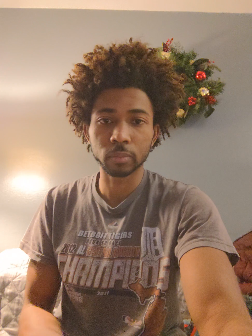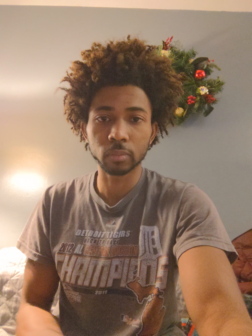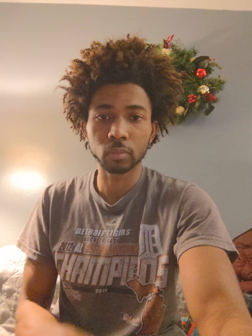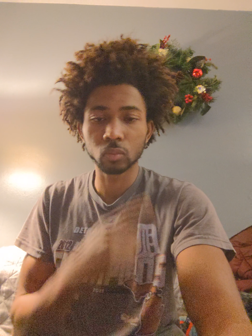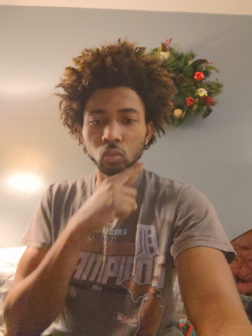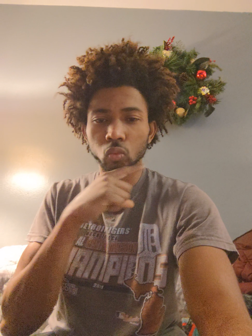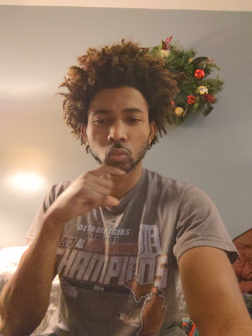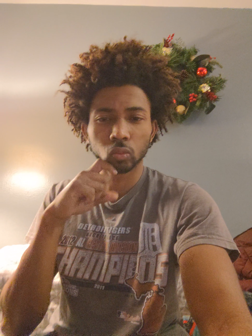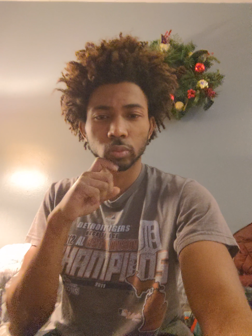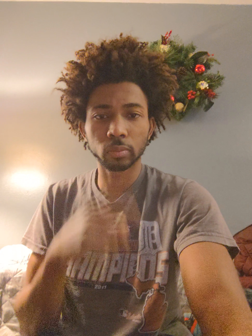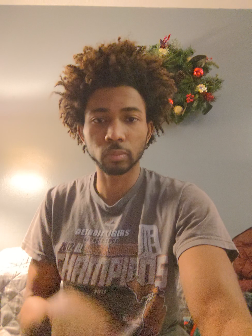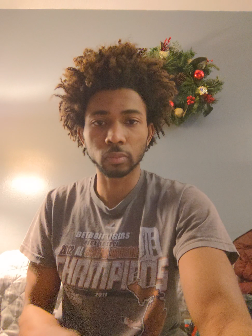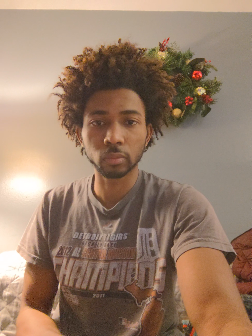dry